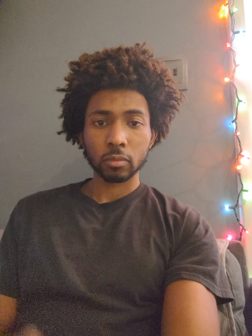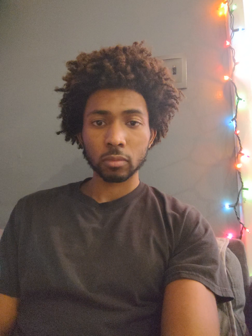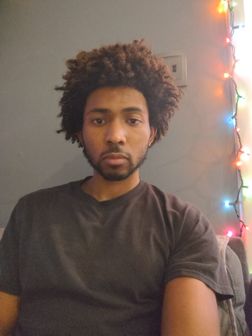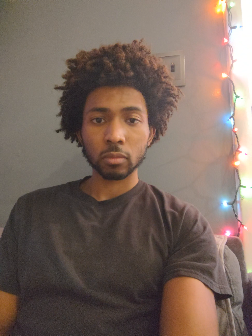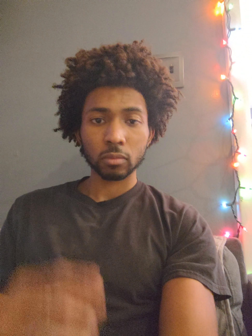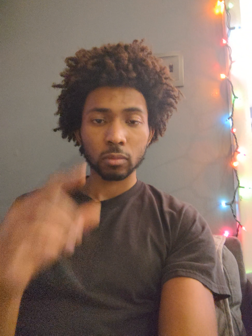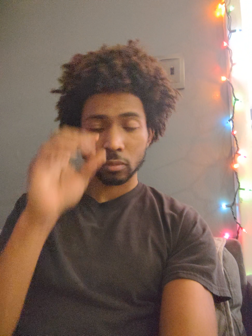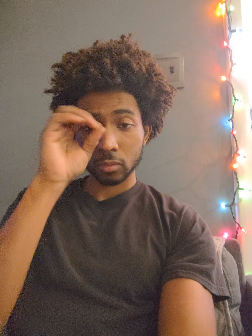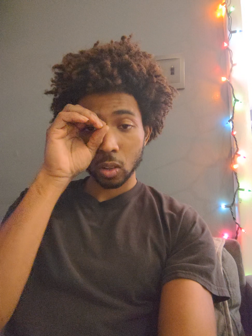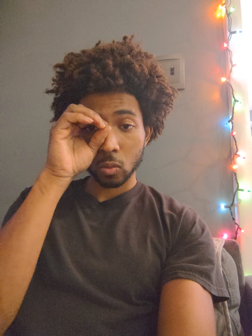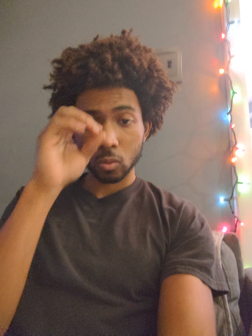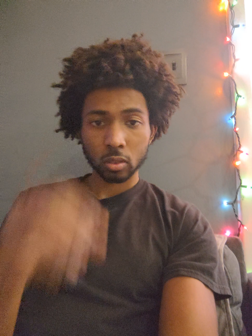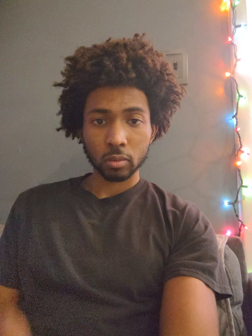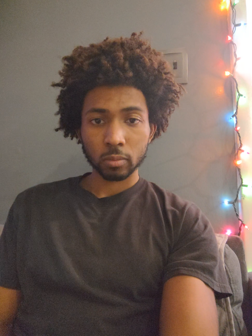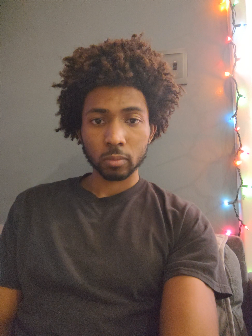owl